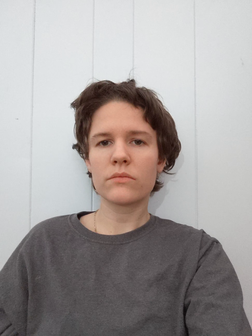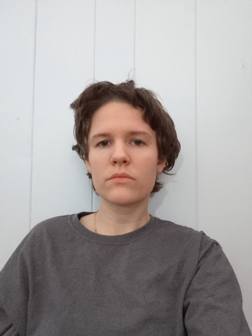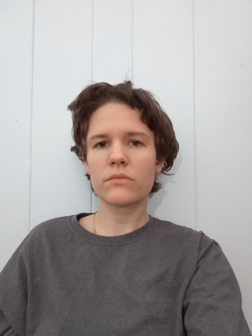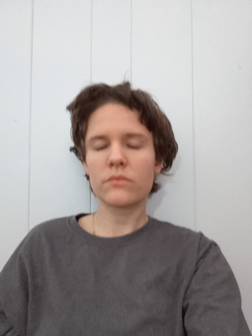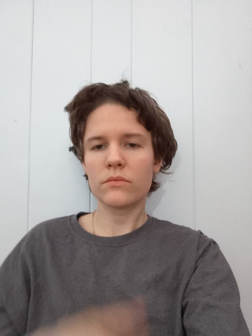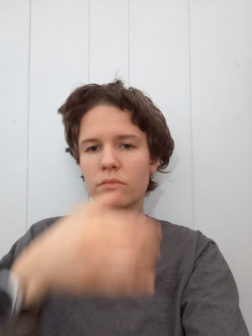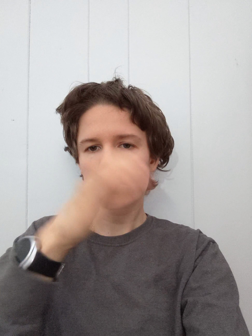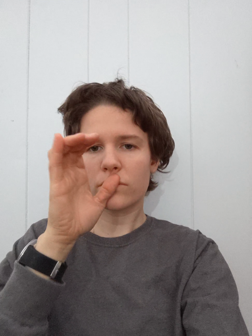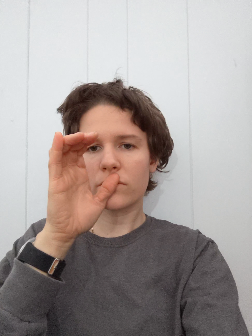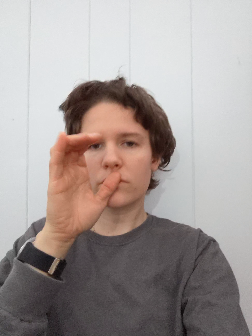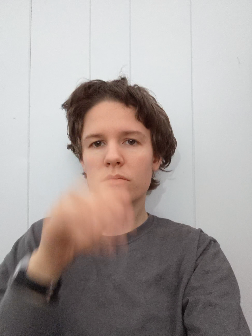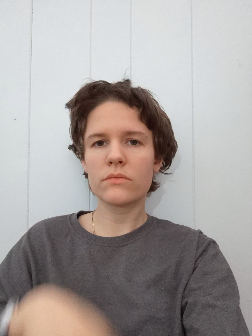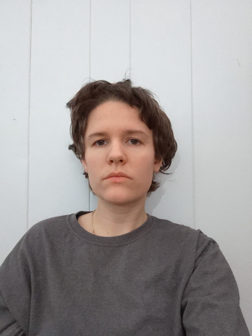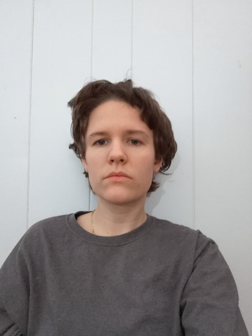drink